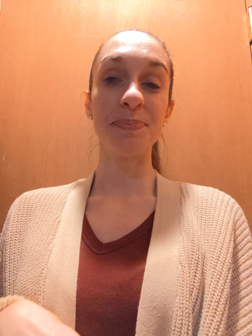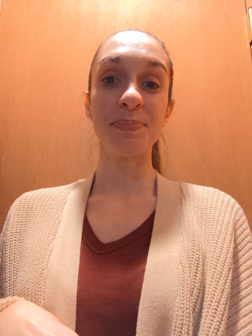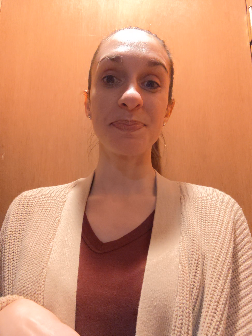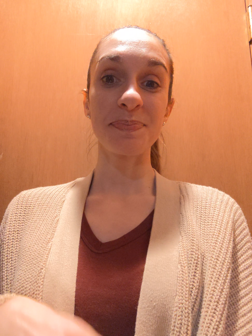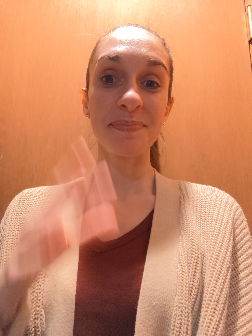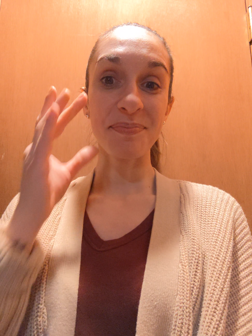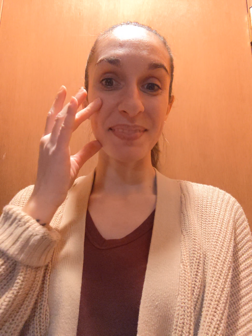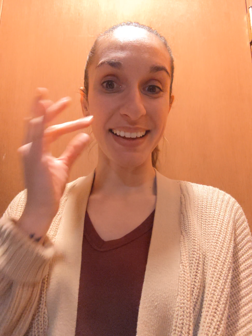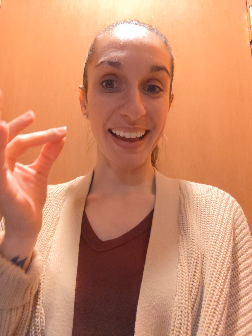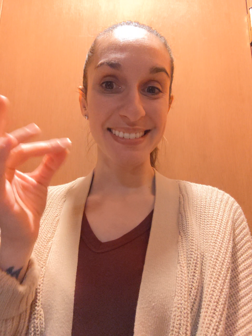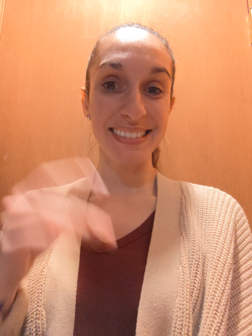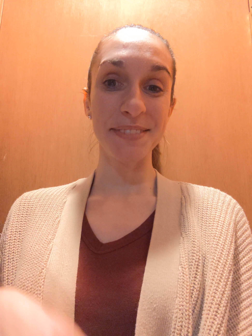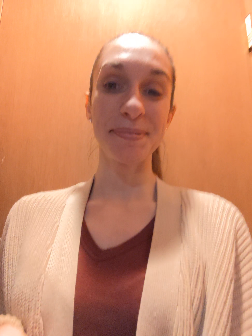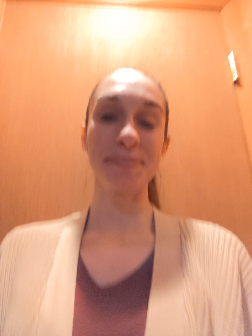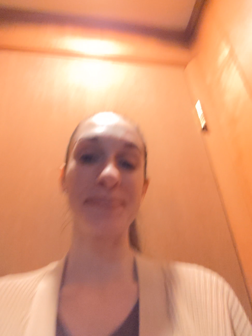cat